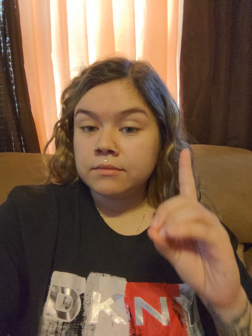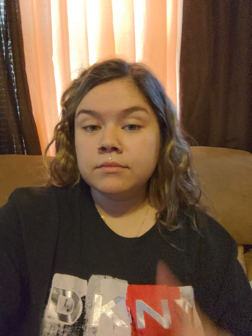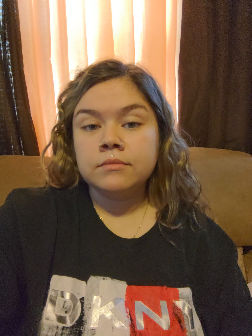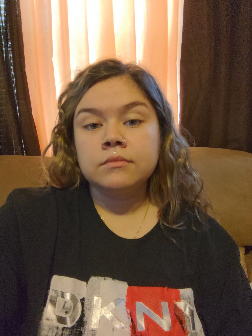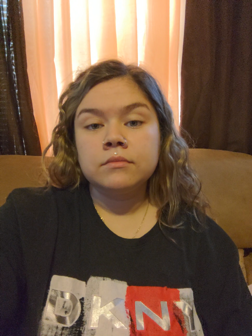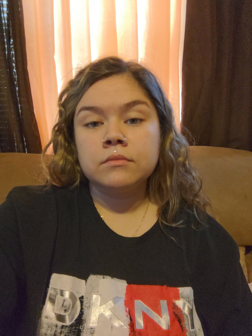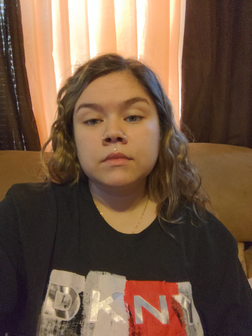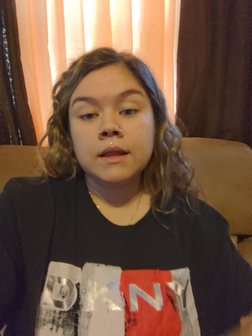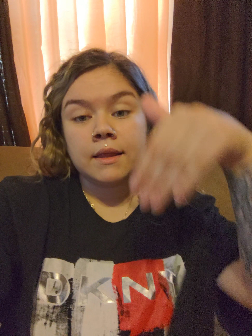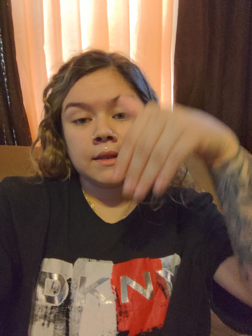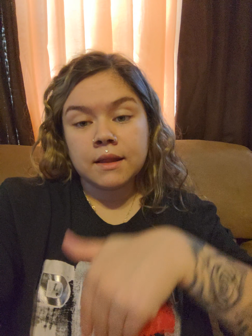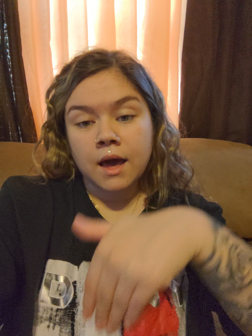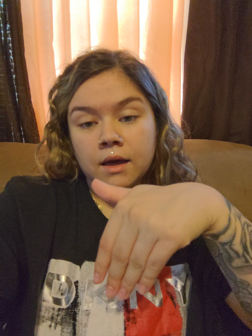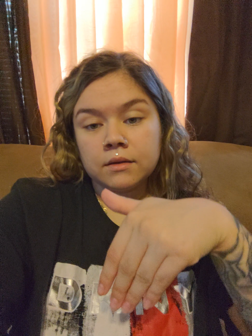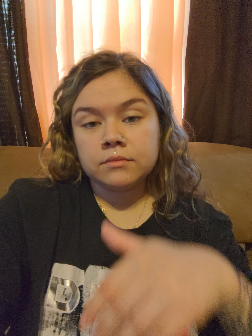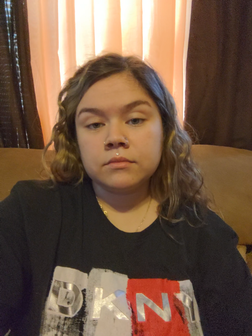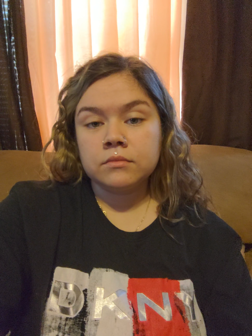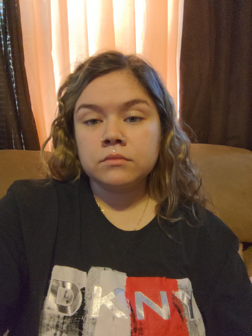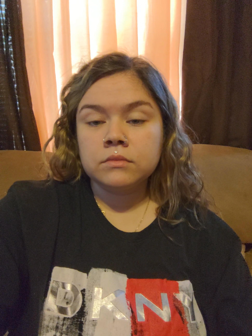night night